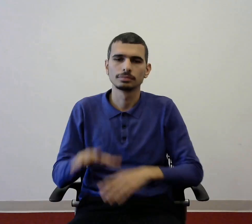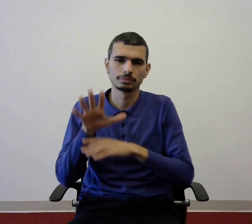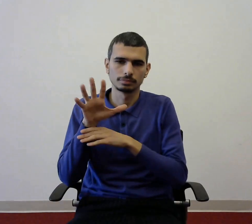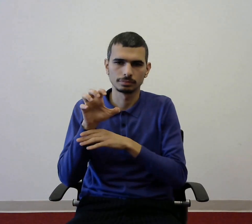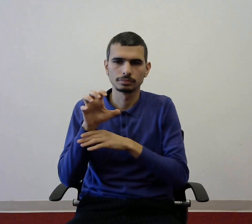çəkmək